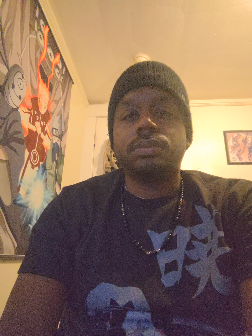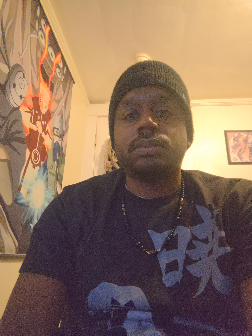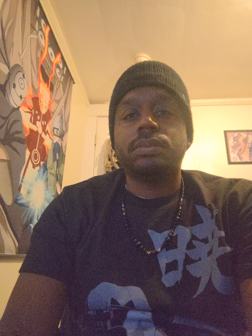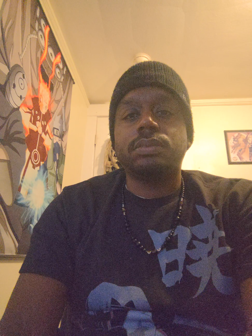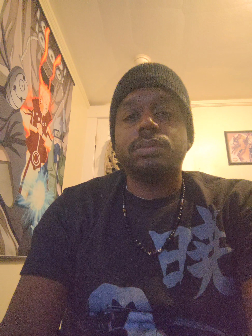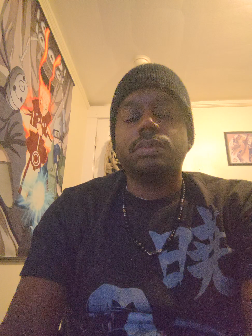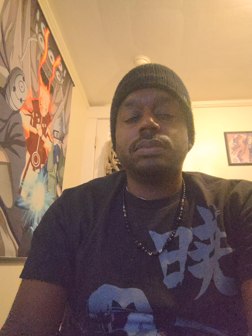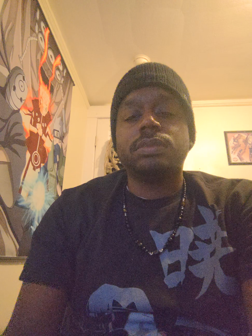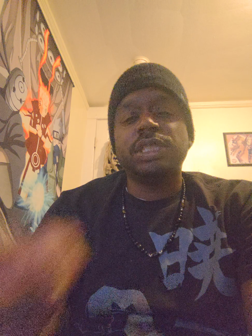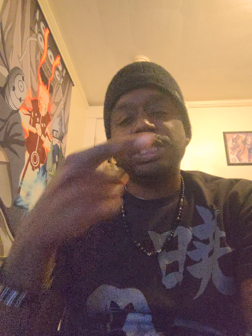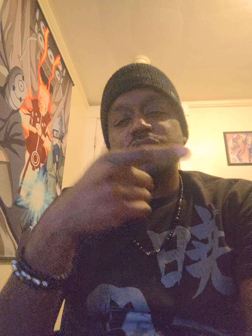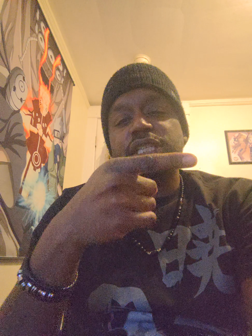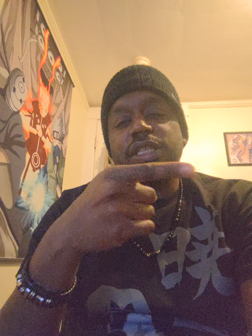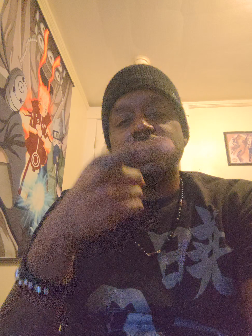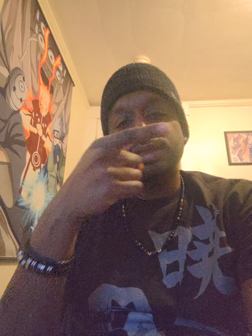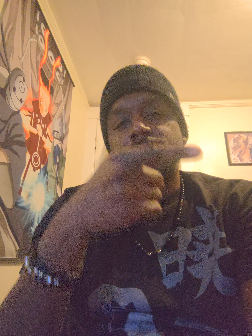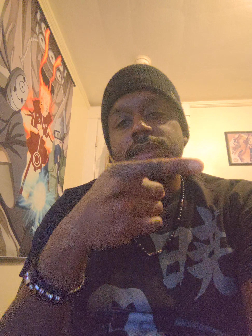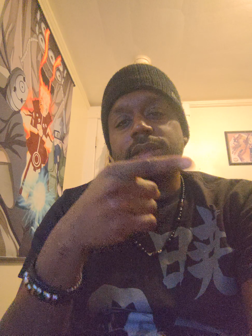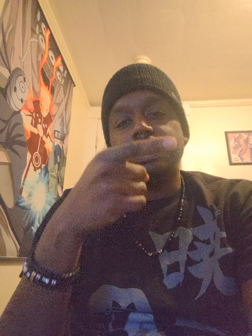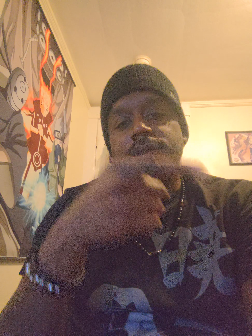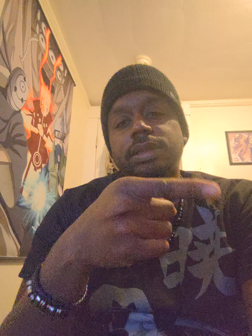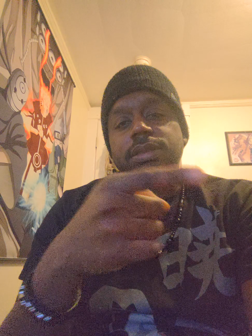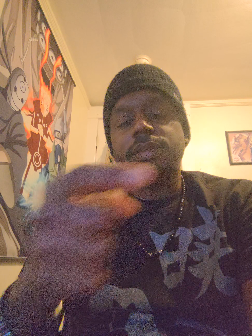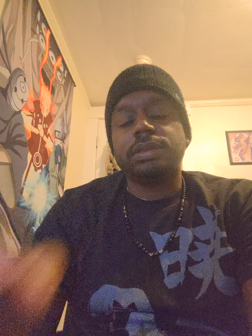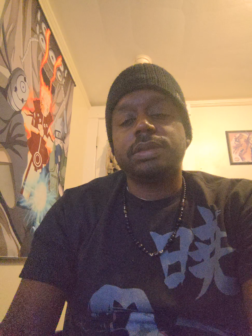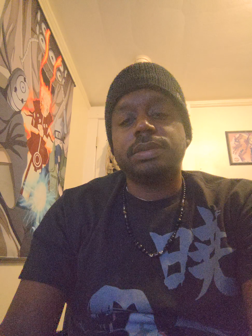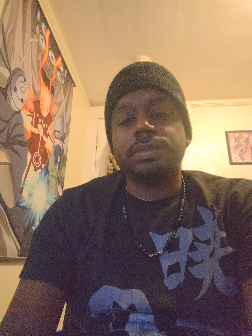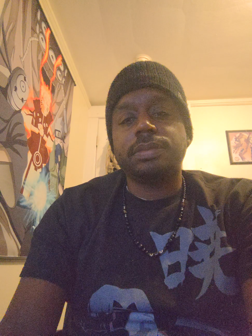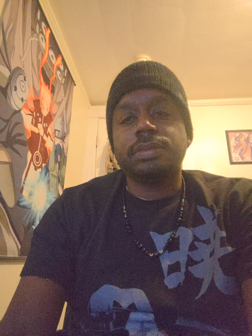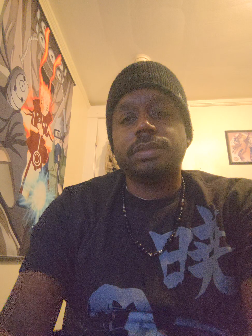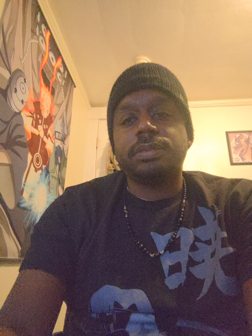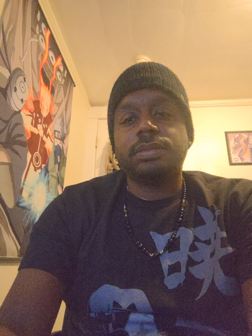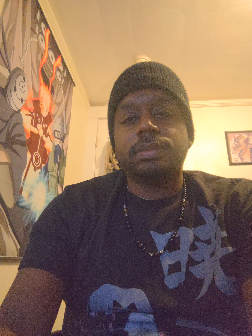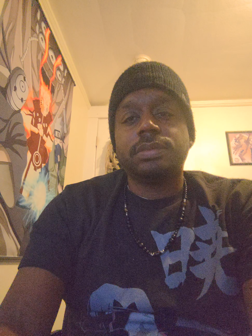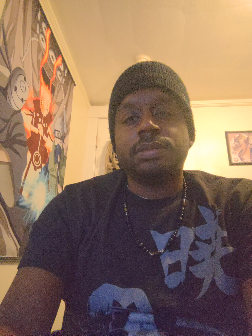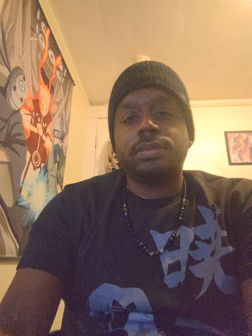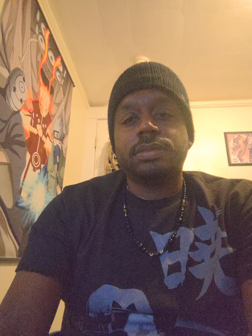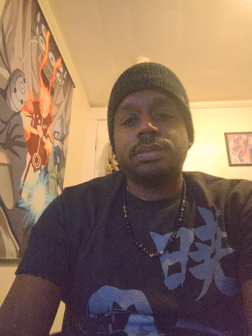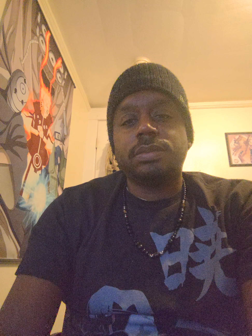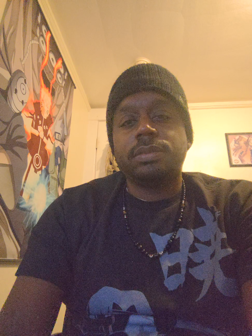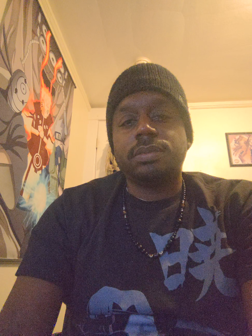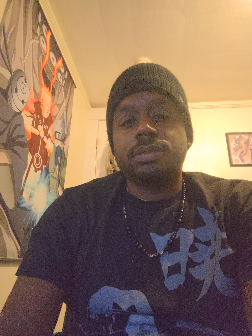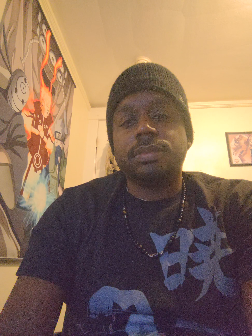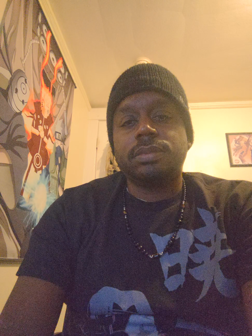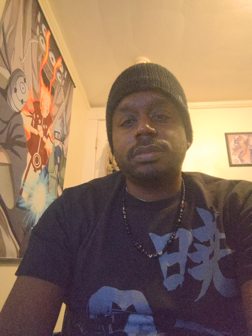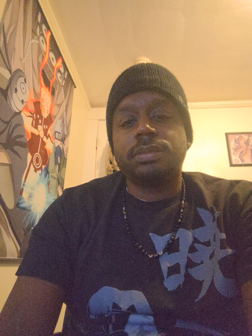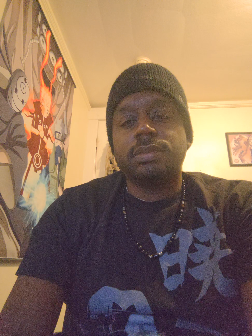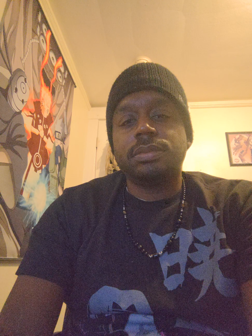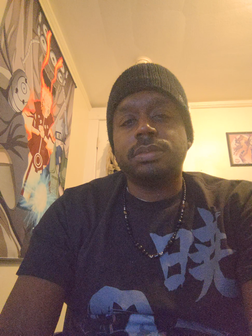he/she/it